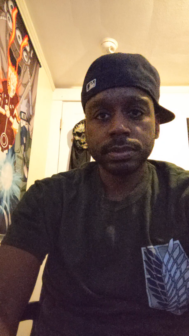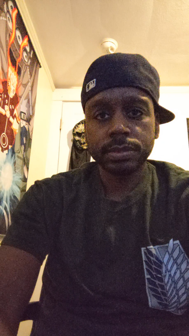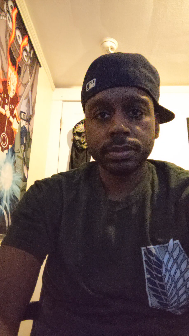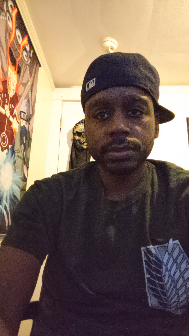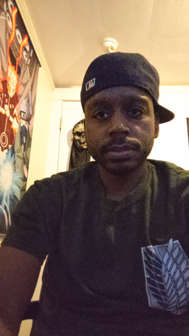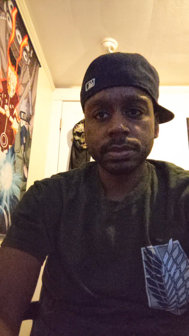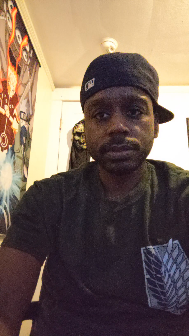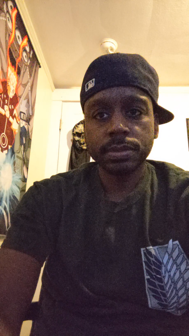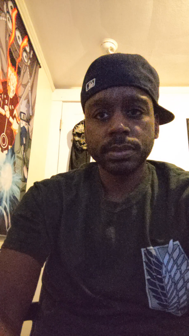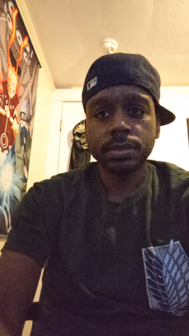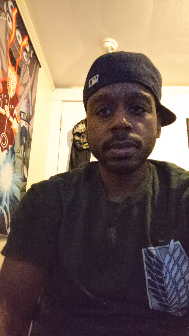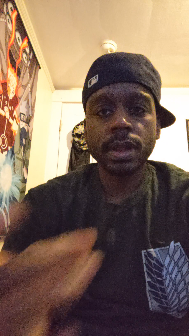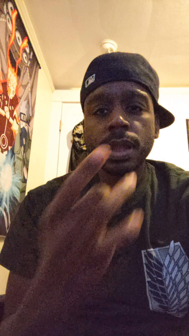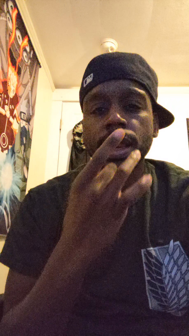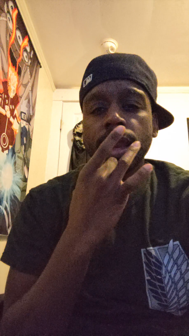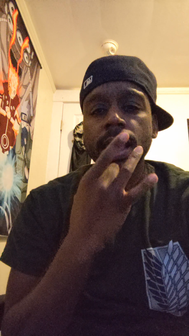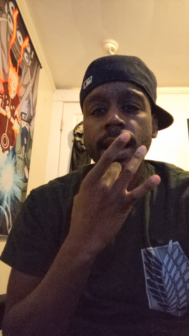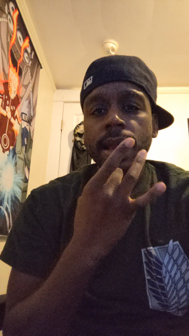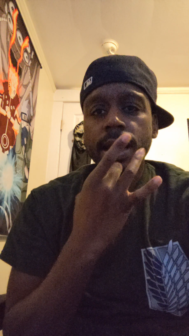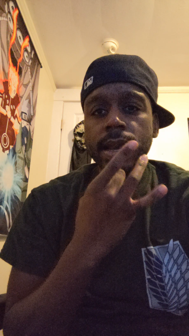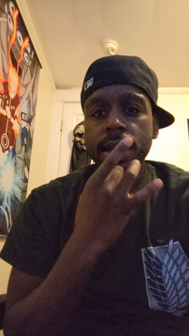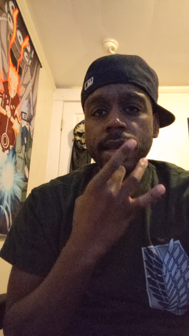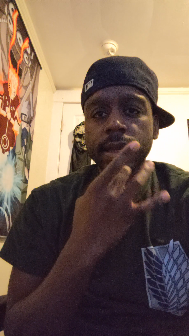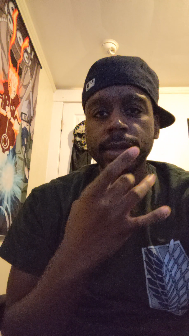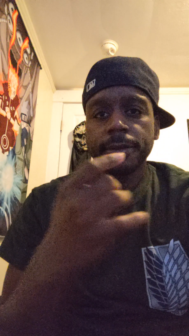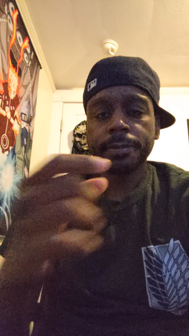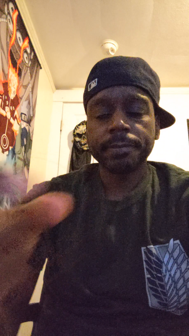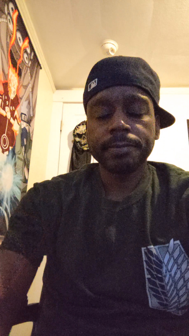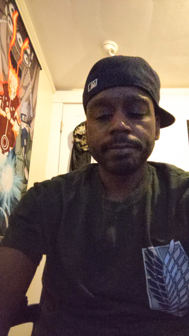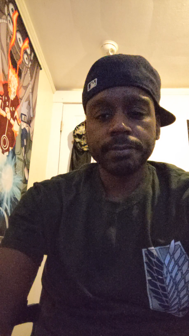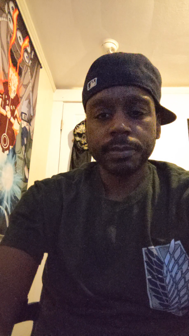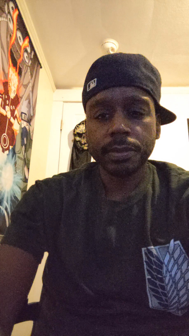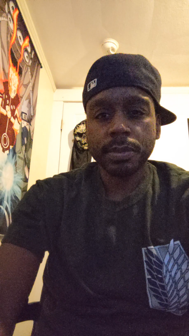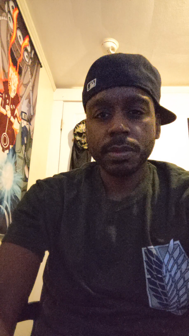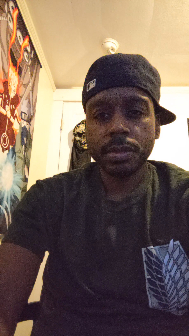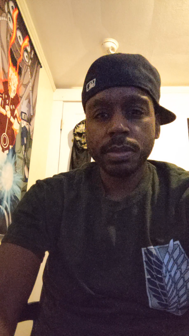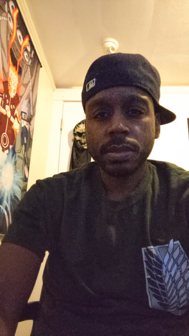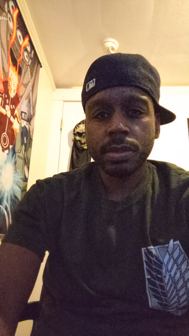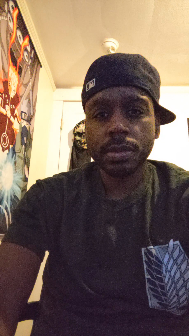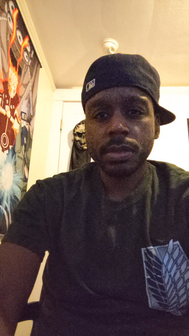light bulb